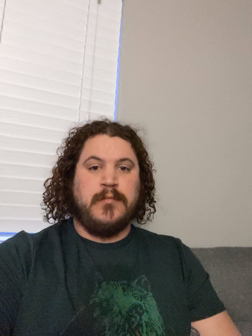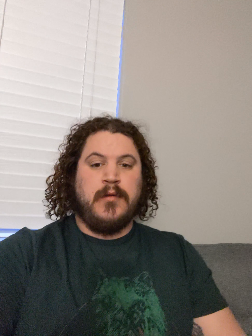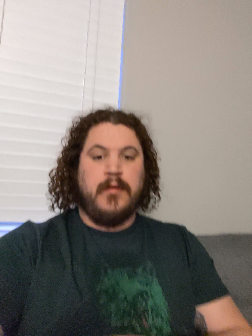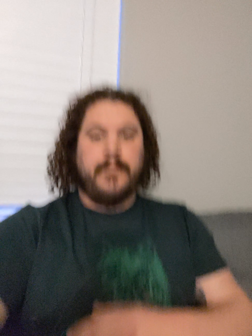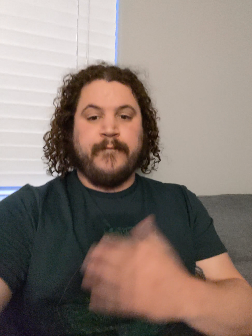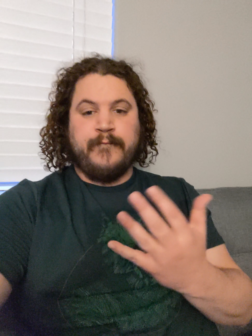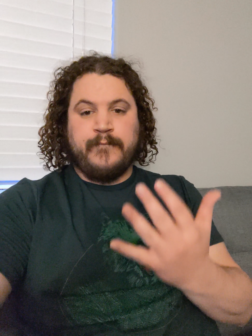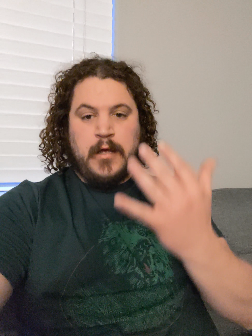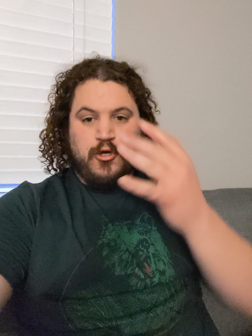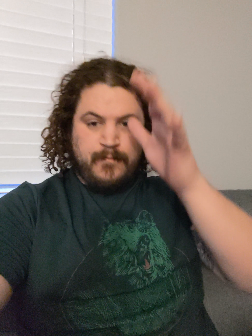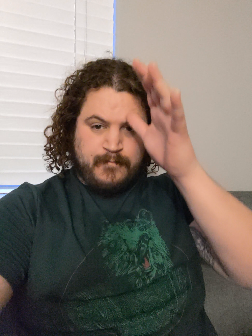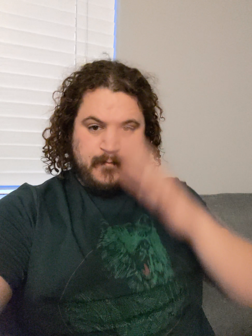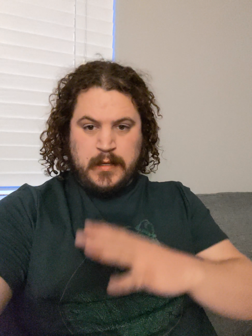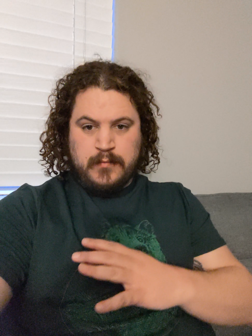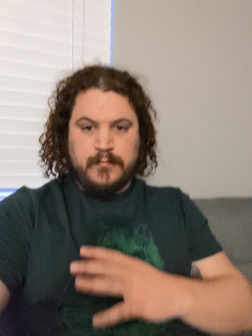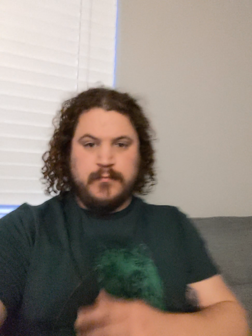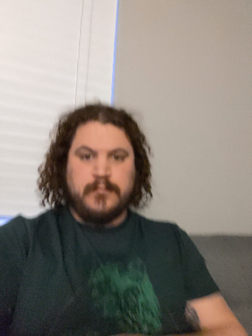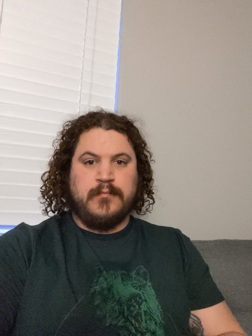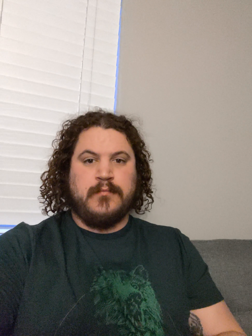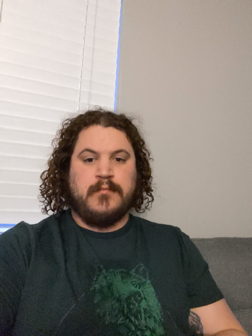fireman